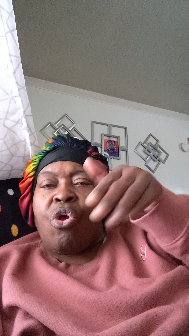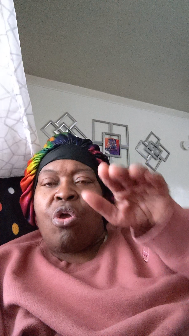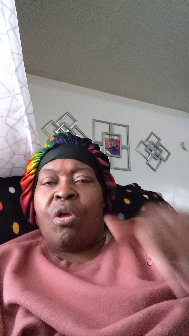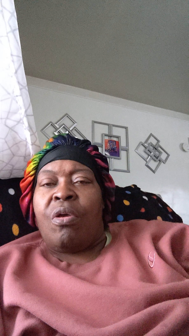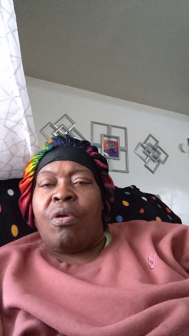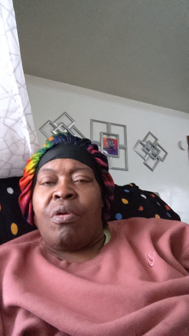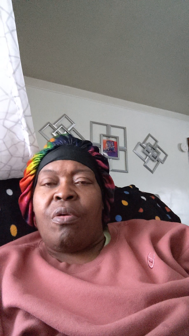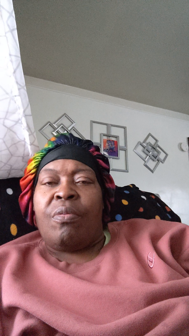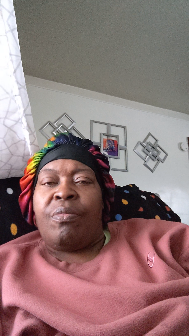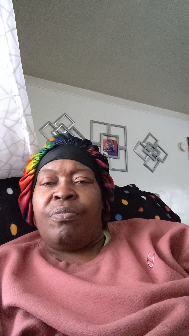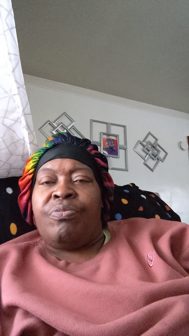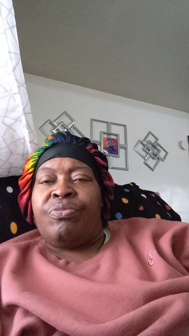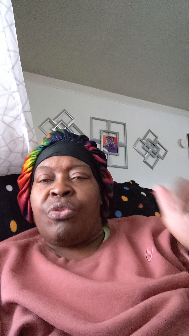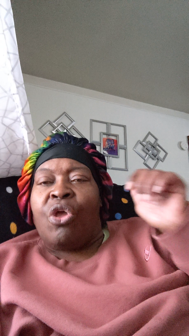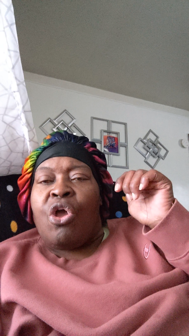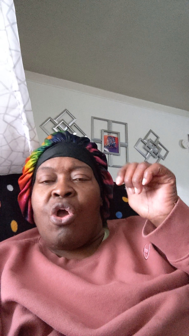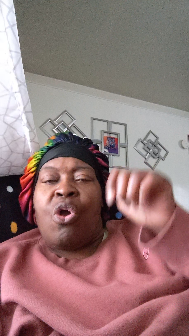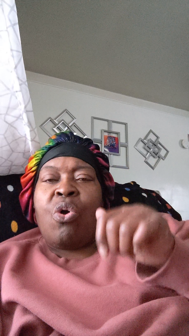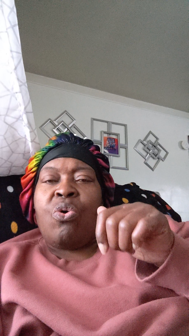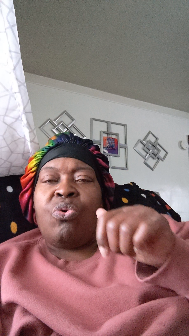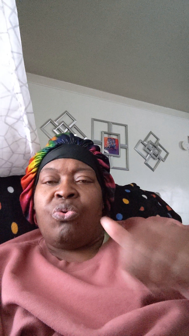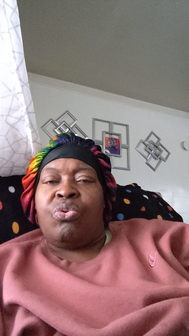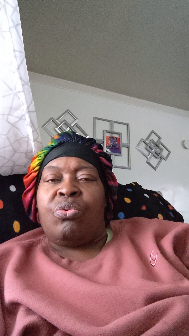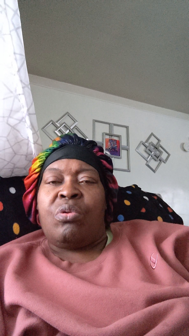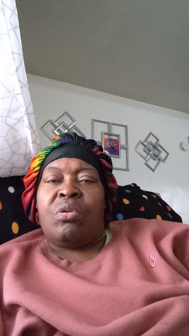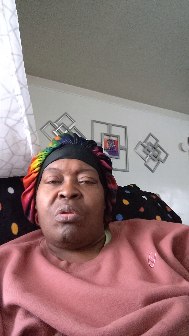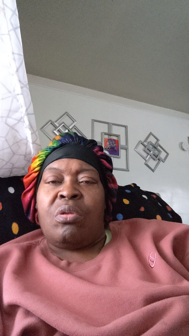coats